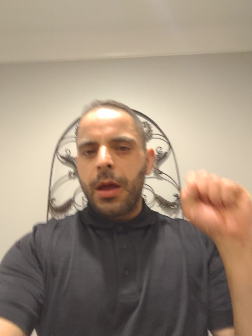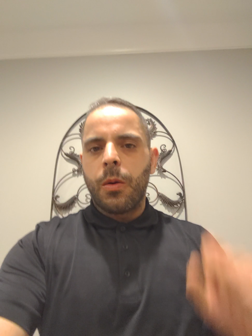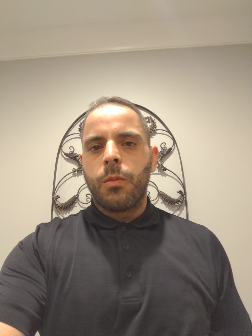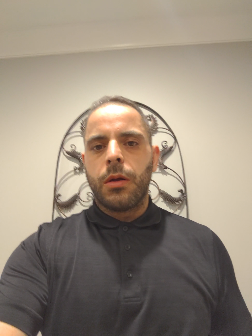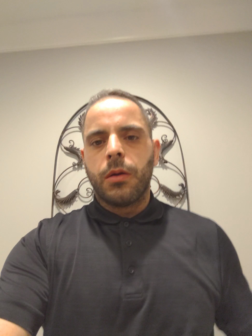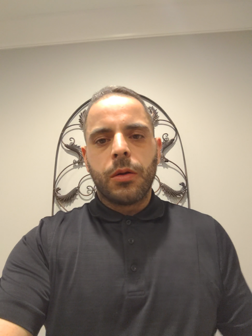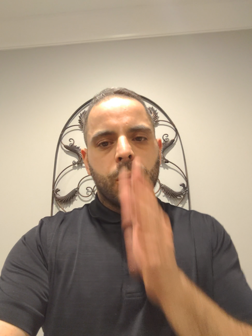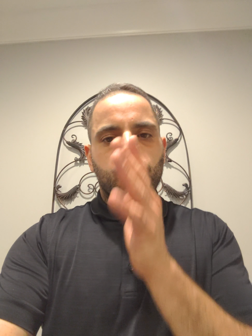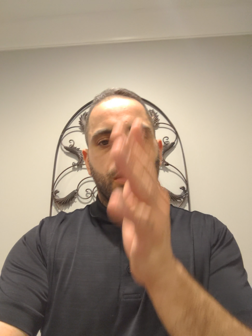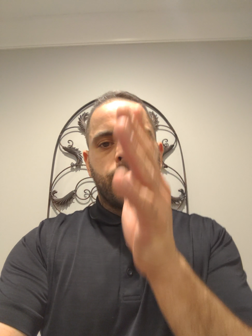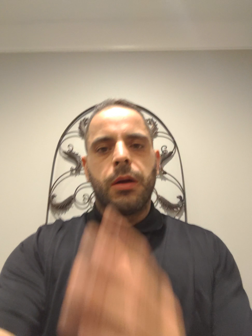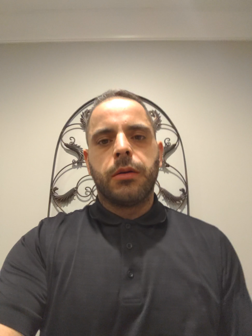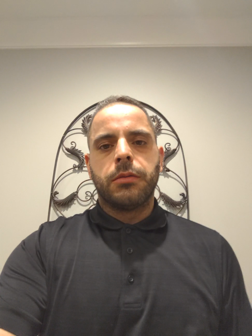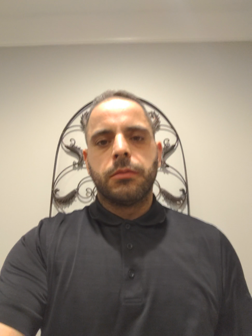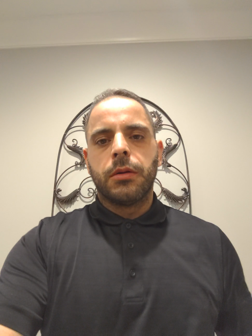grandma